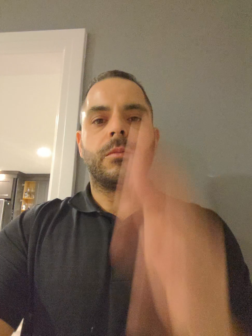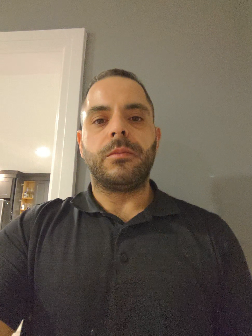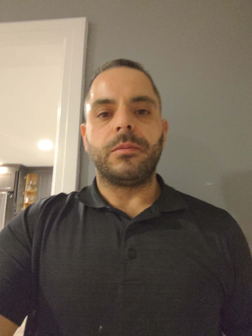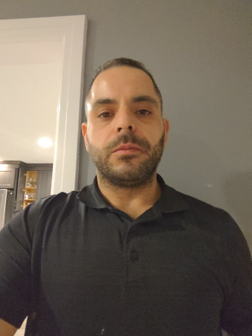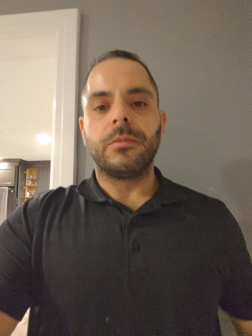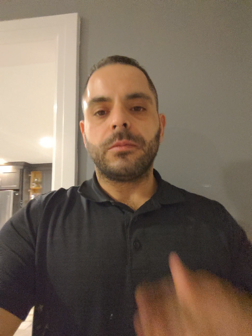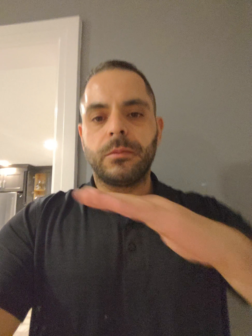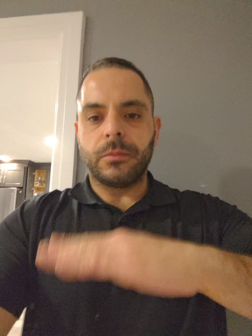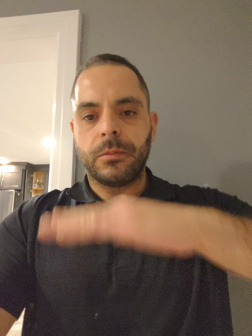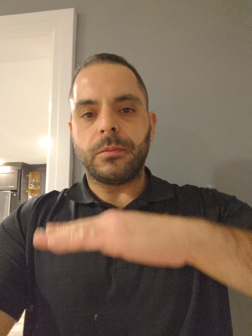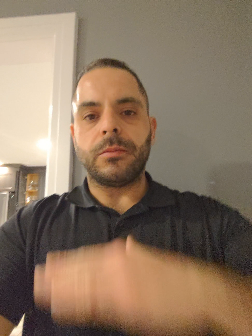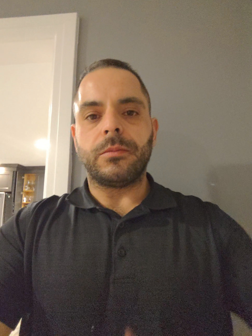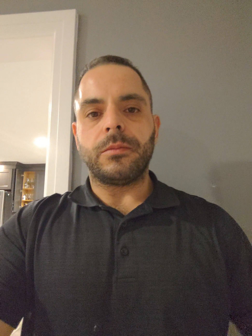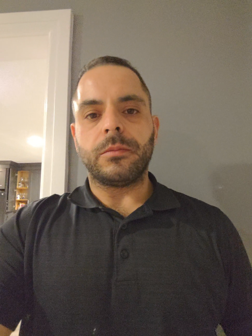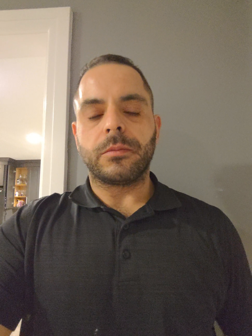table